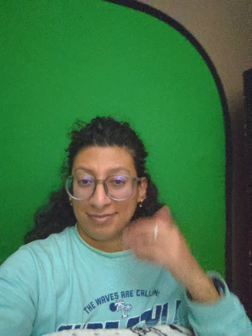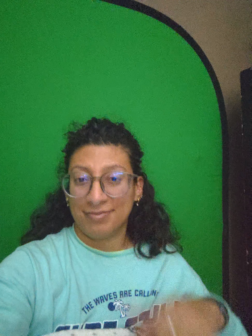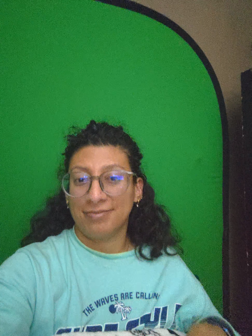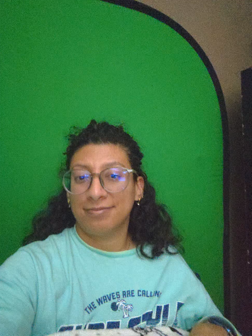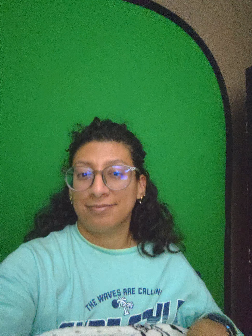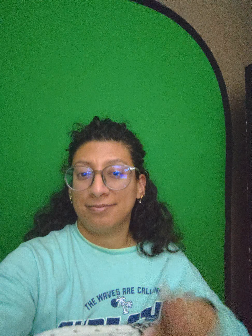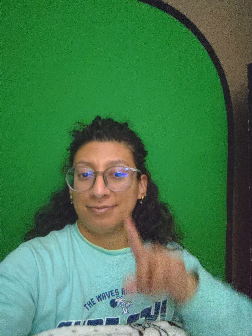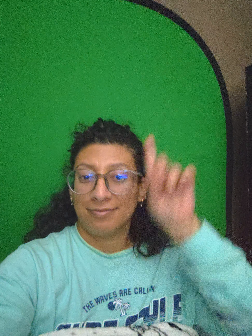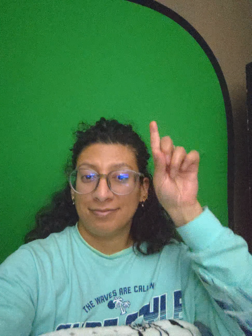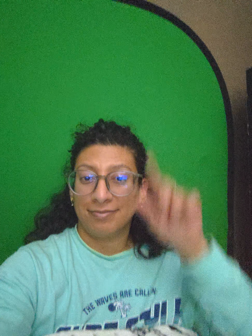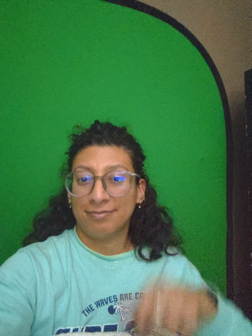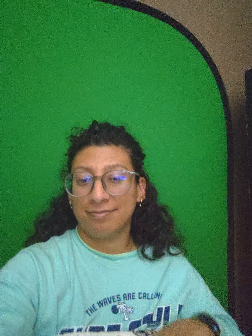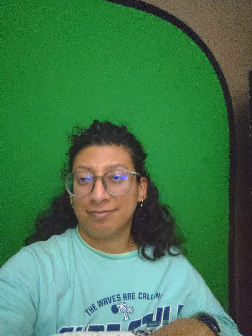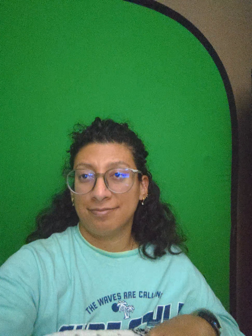up